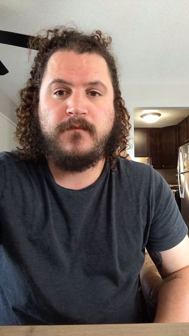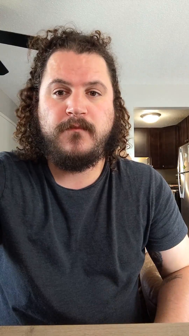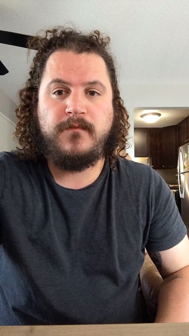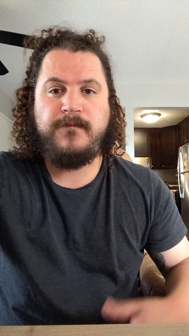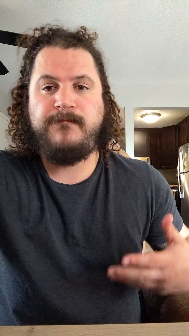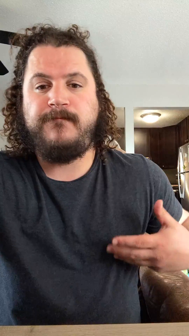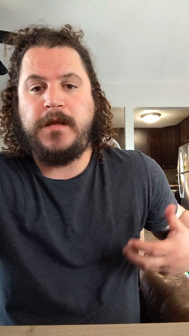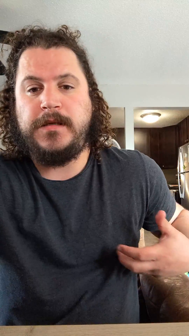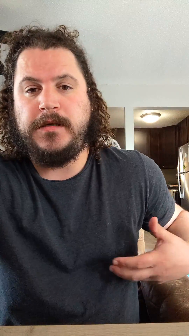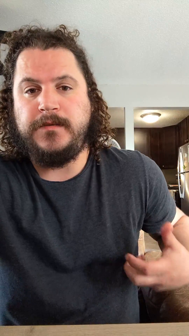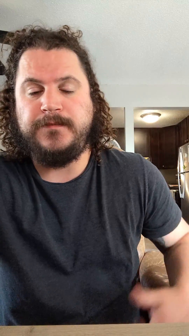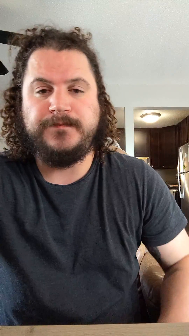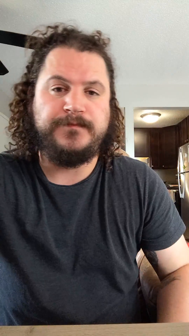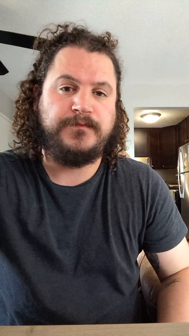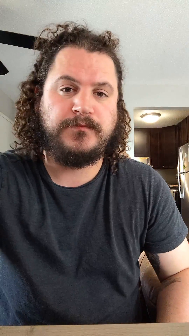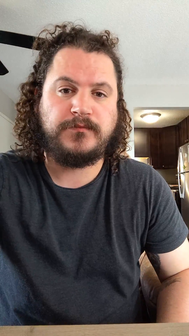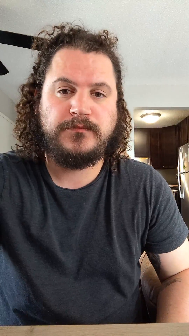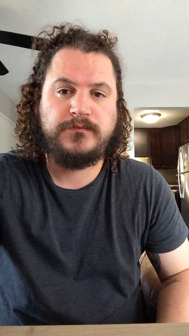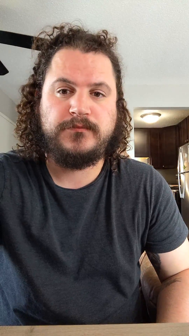monkey